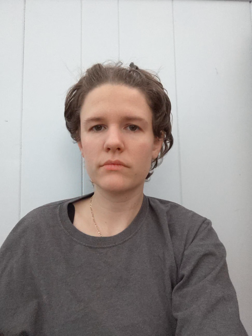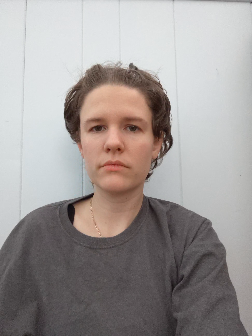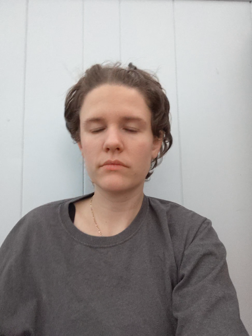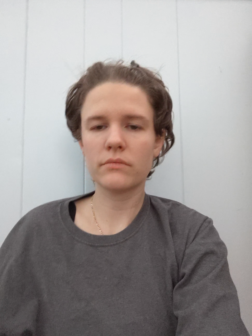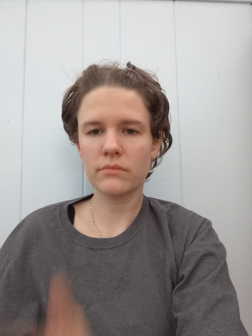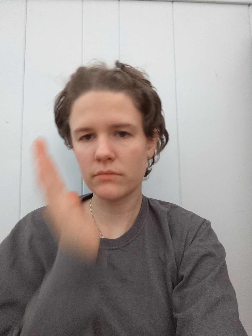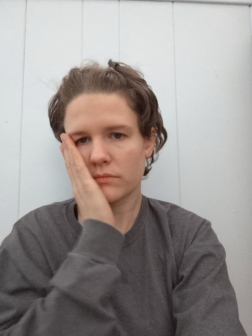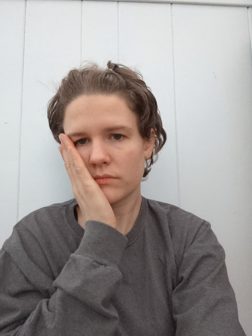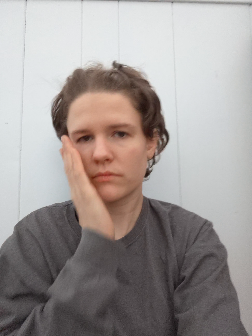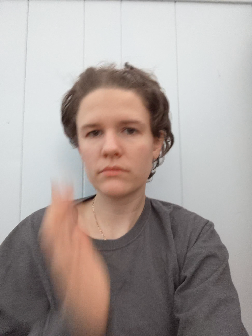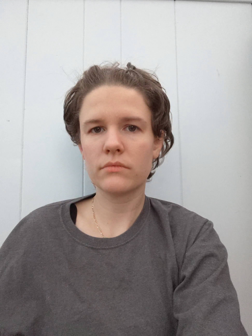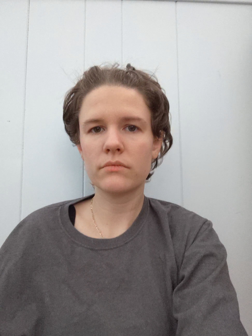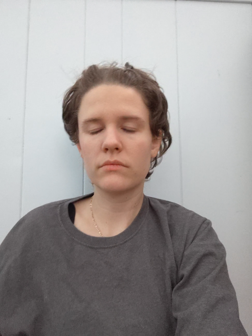bed